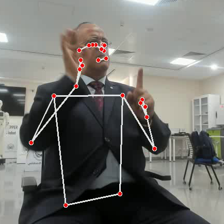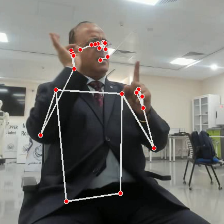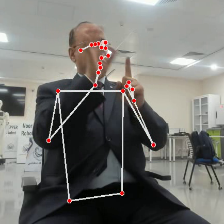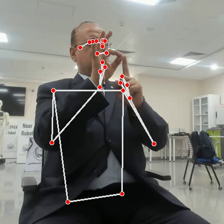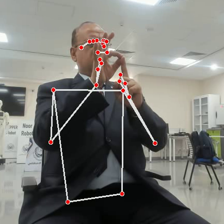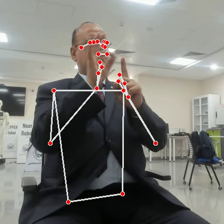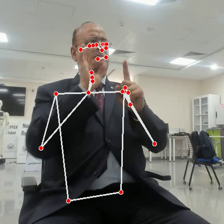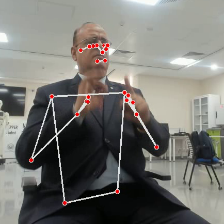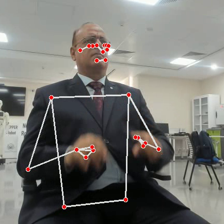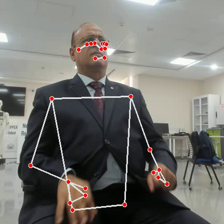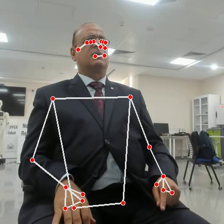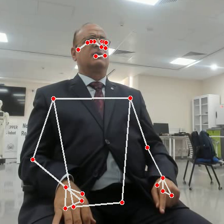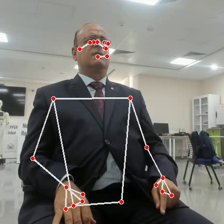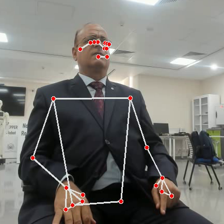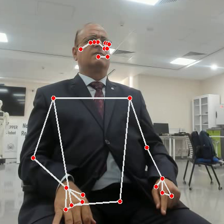yshtm